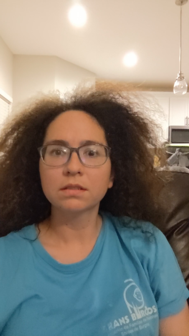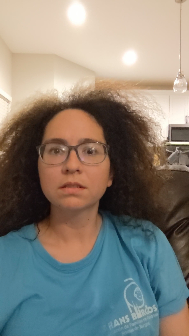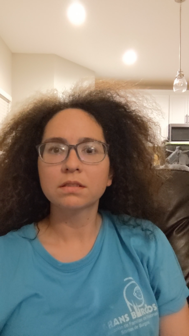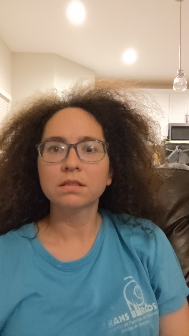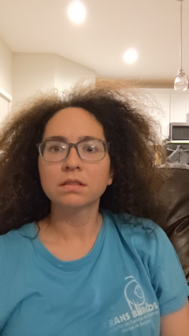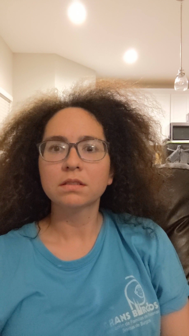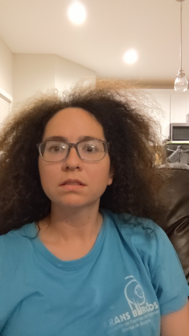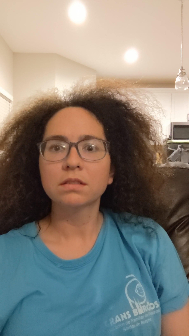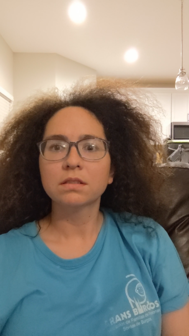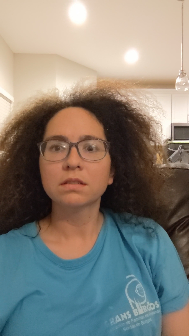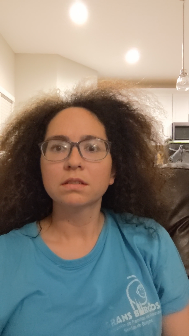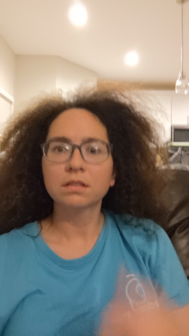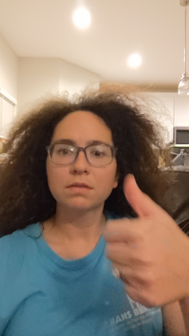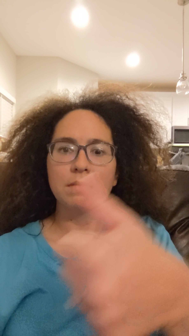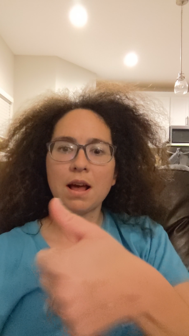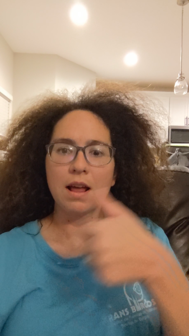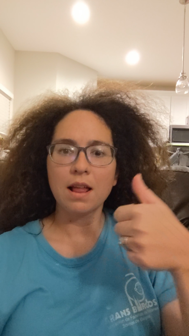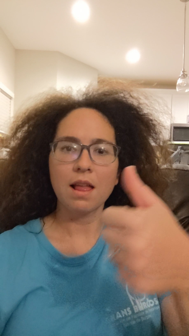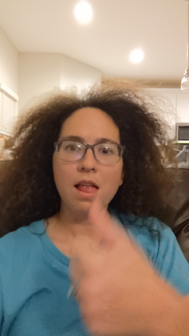basement